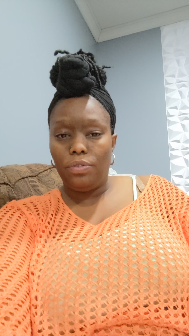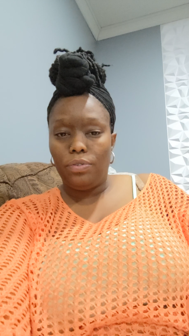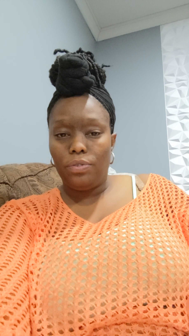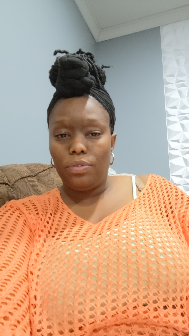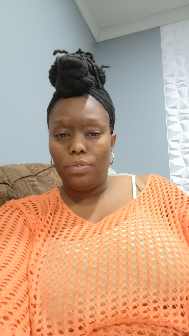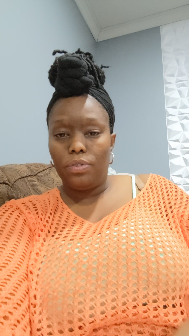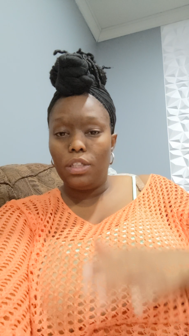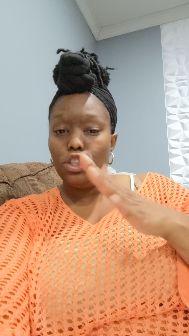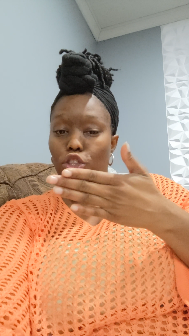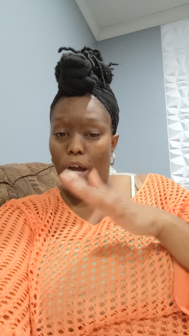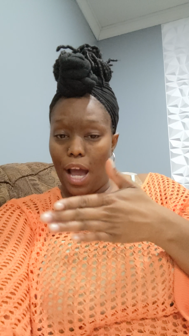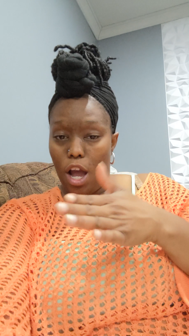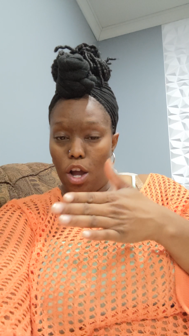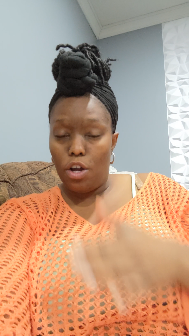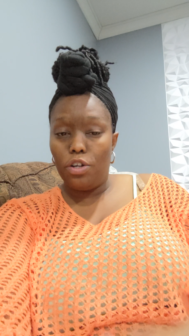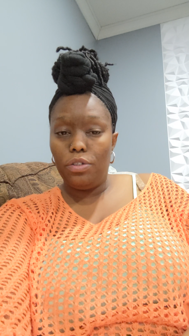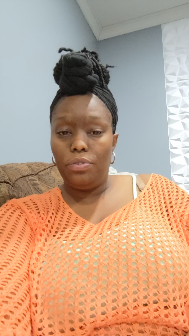share